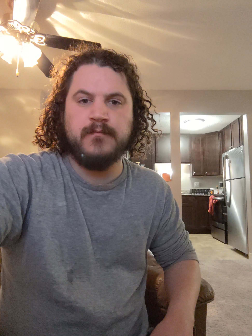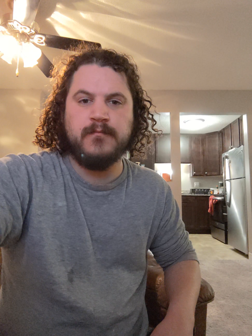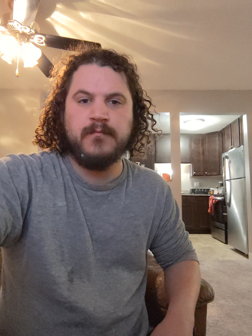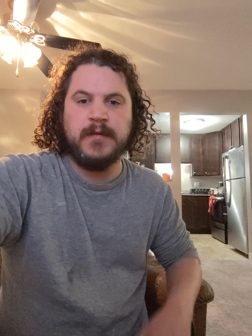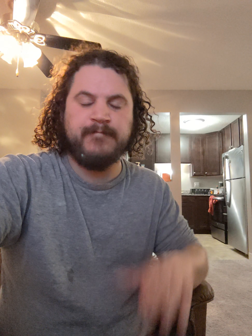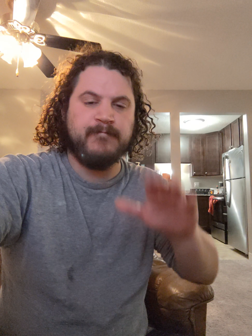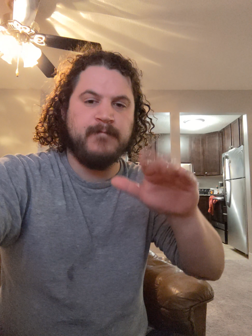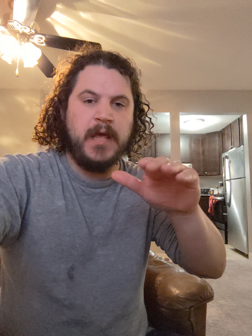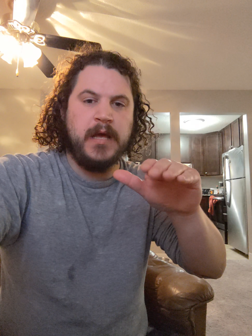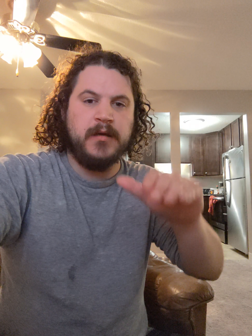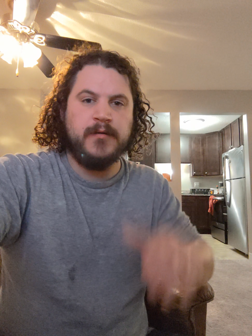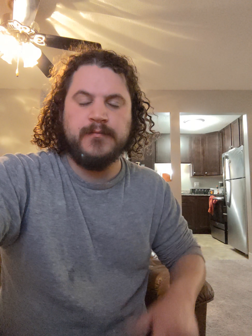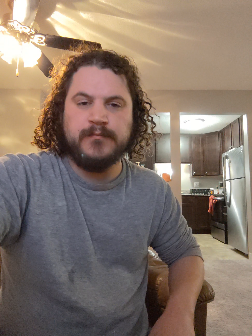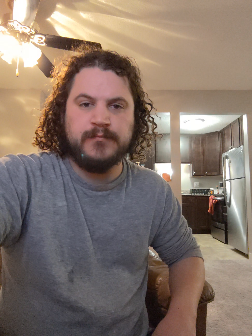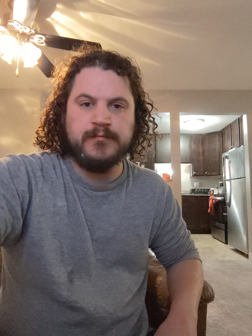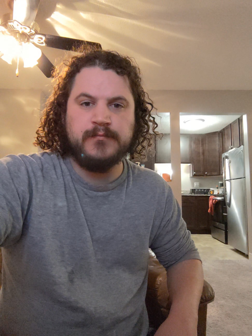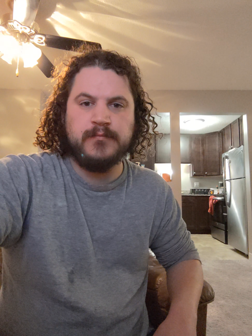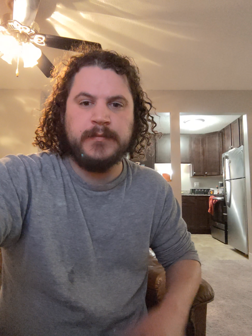bye